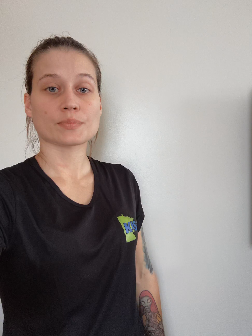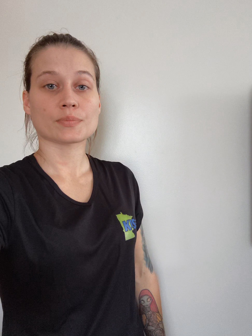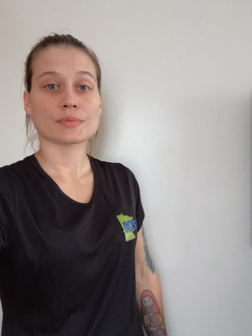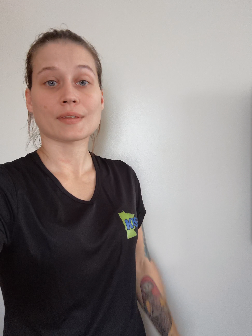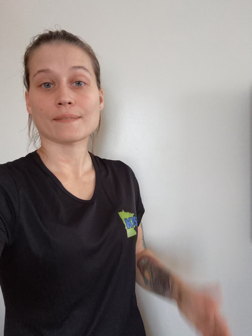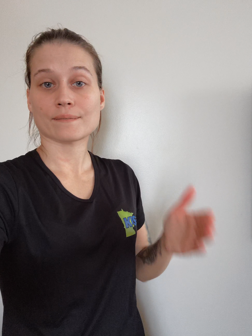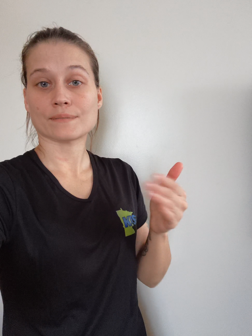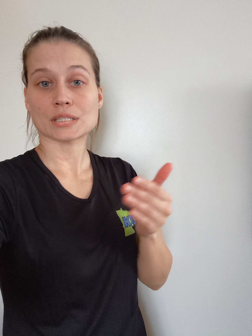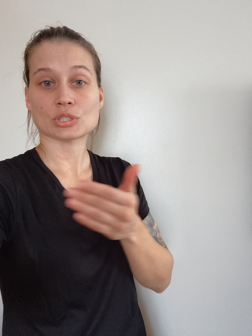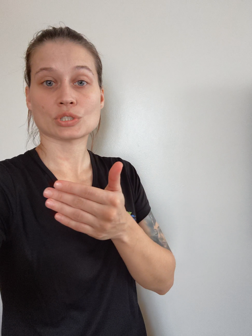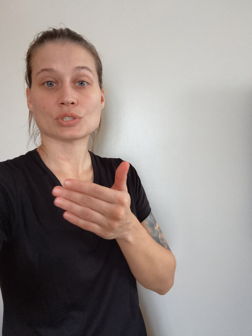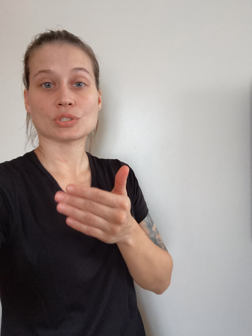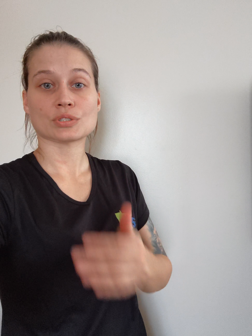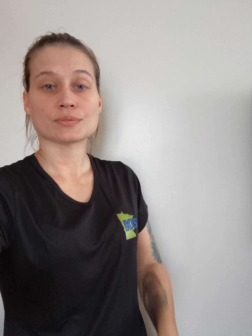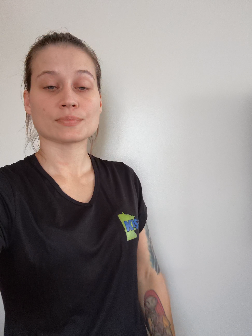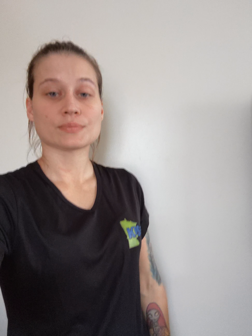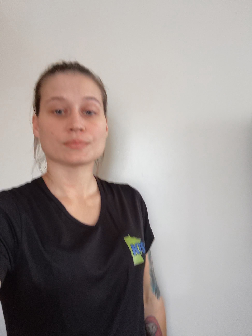fish